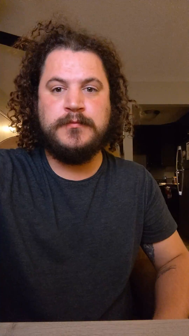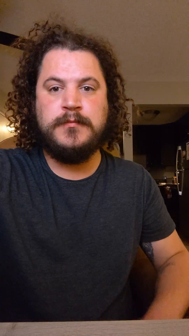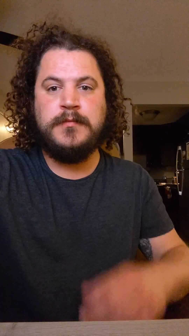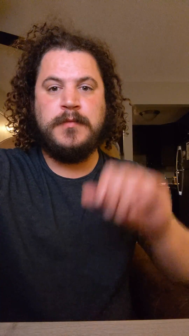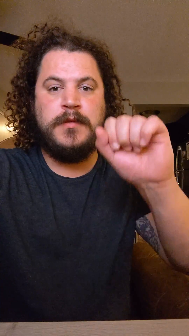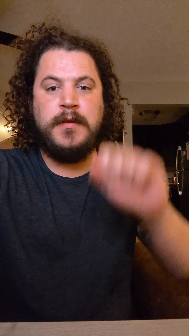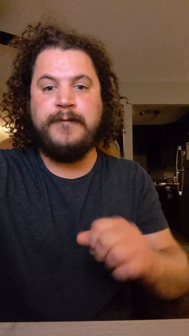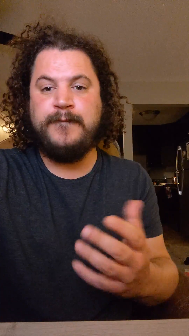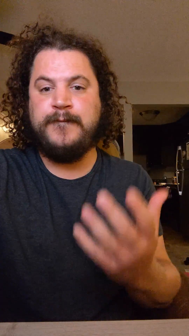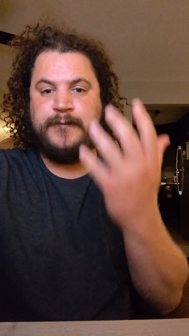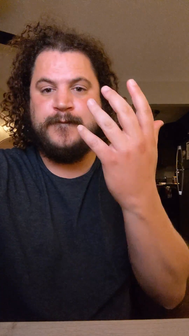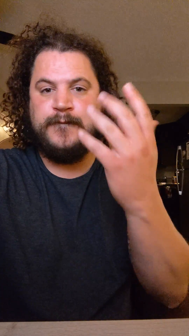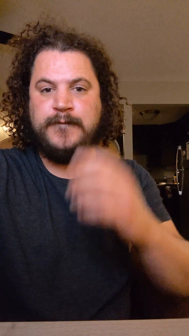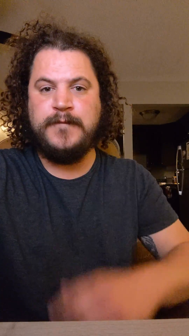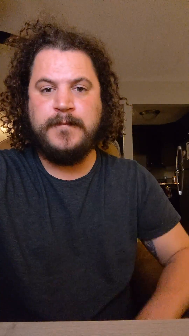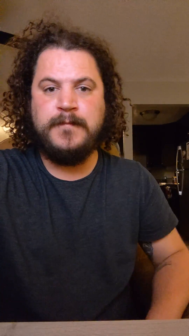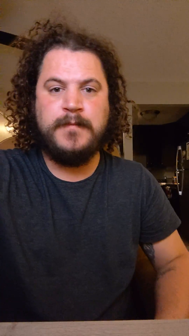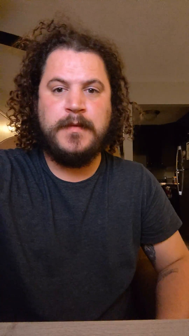gloves